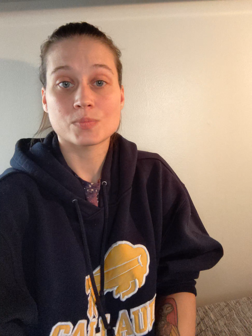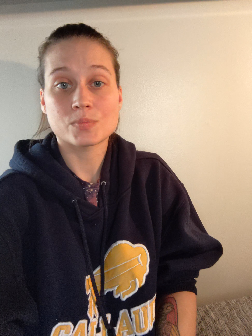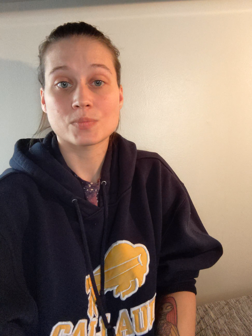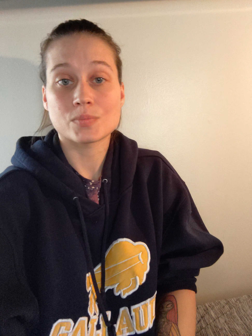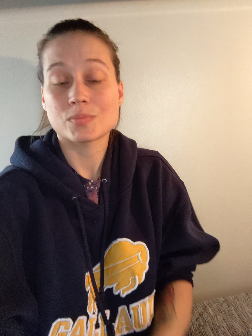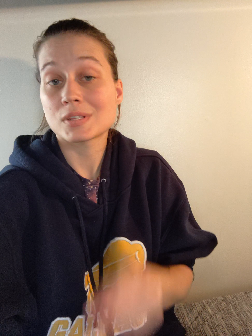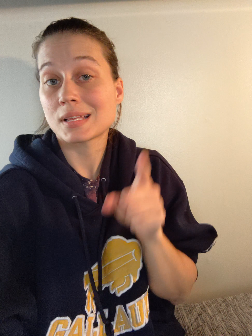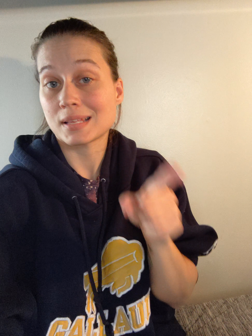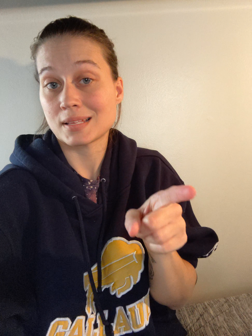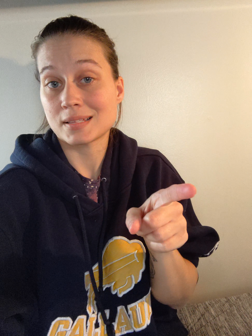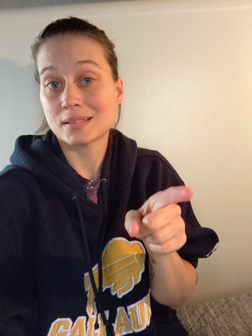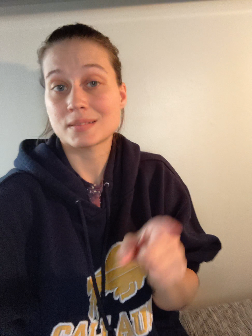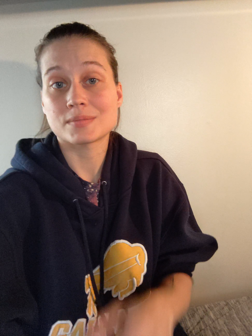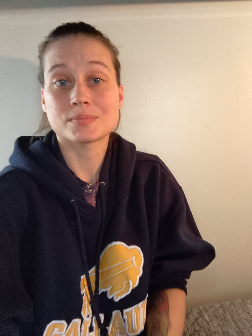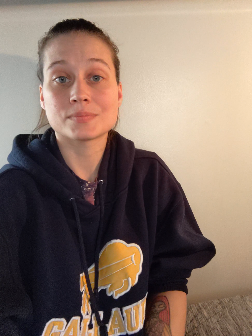he/she/it